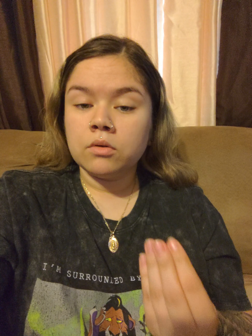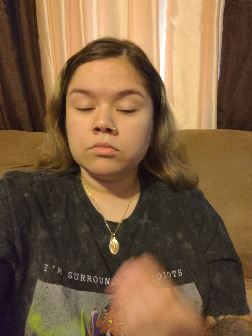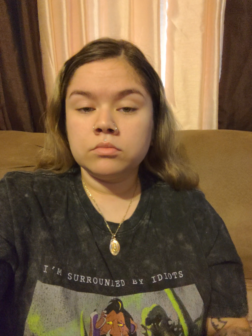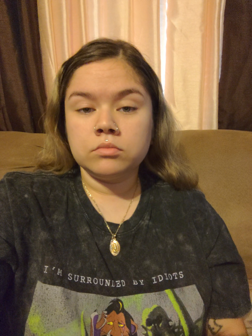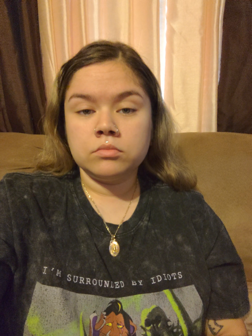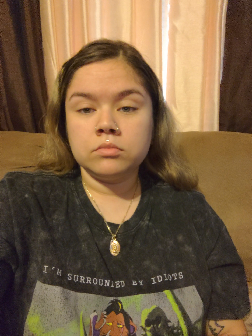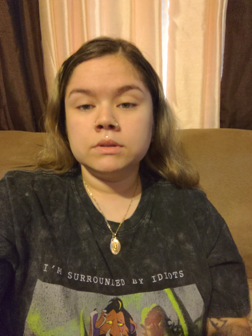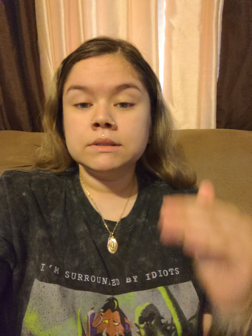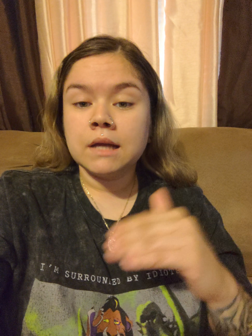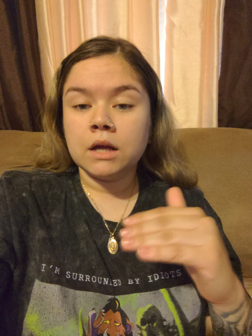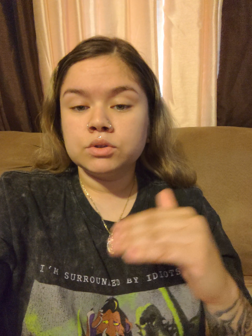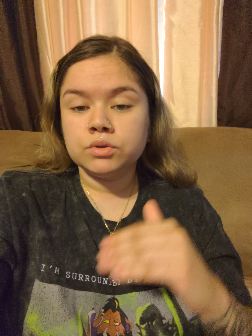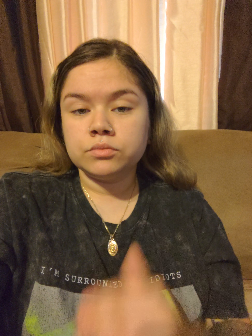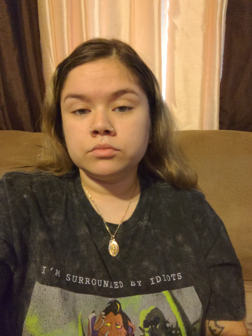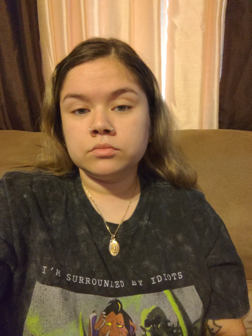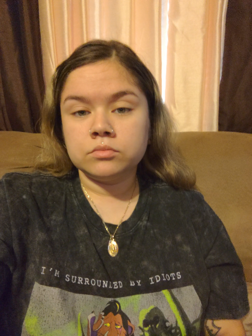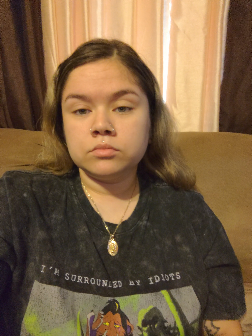doctor